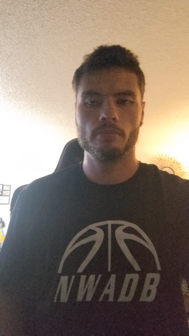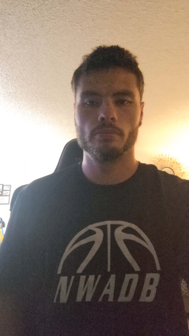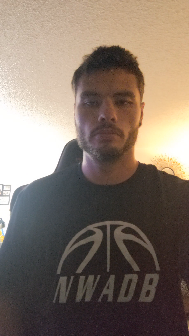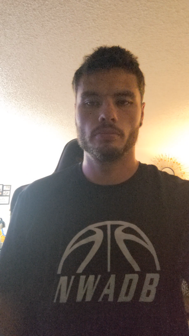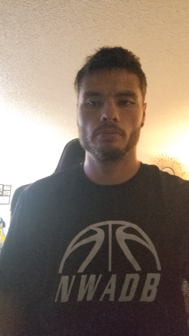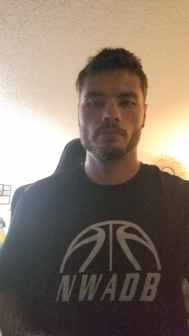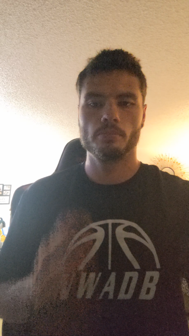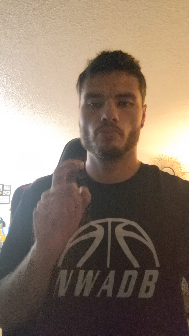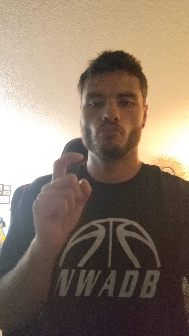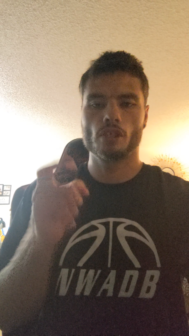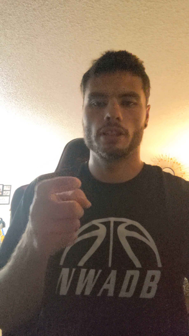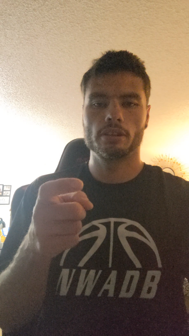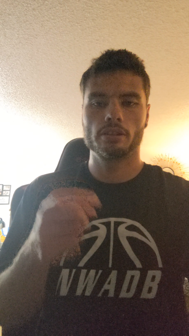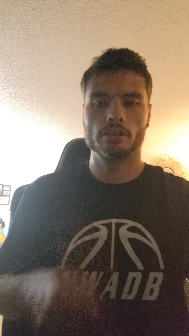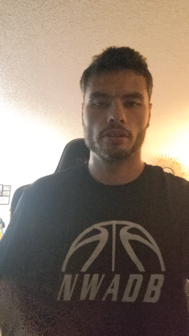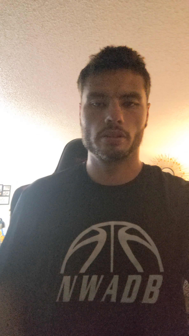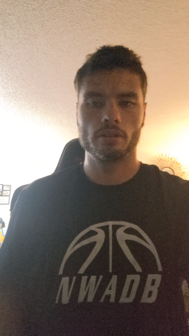present